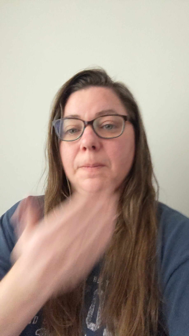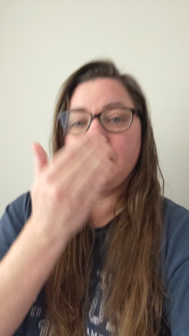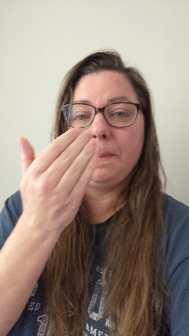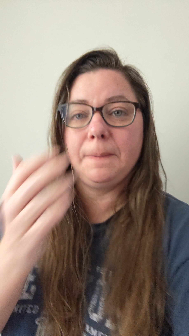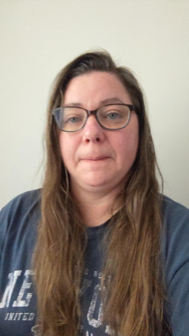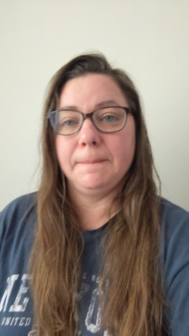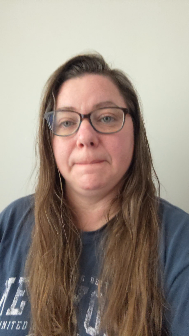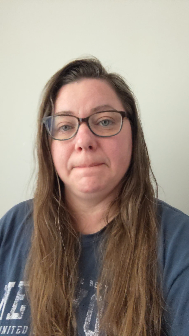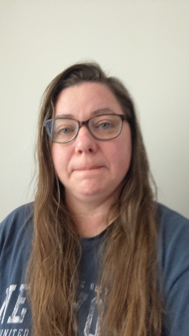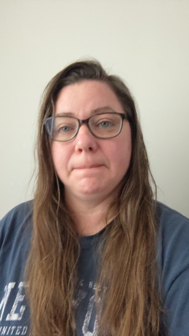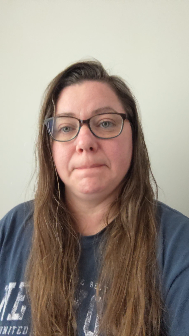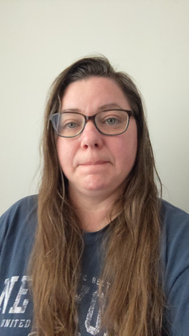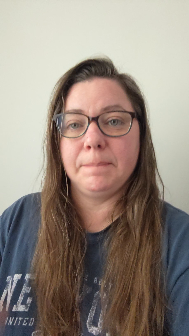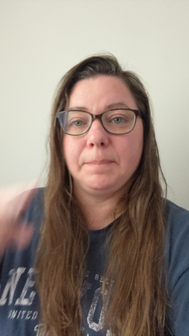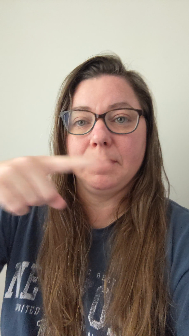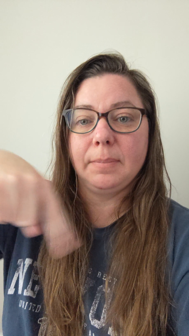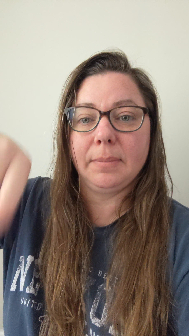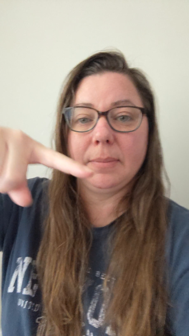around